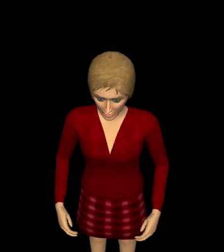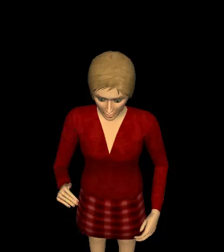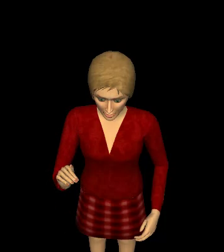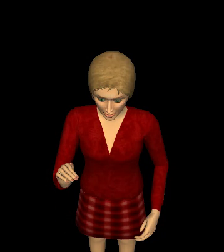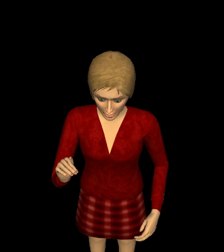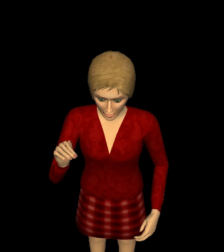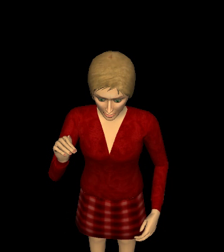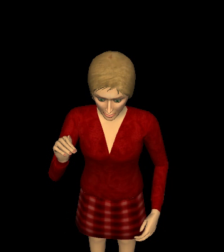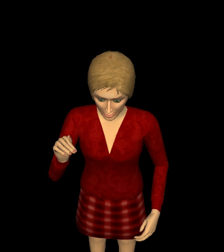يكبر